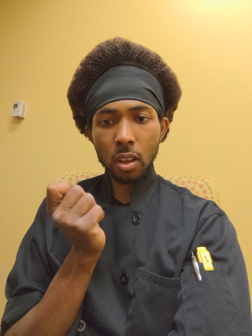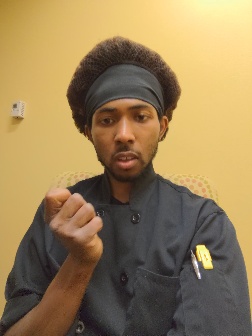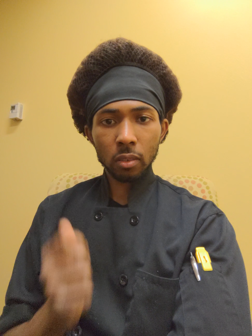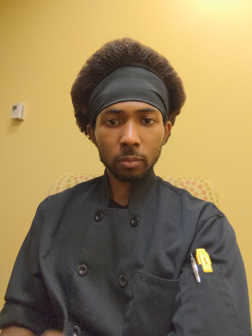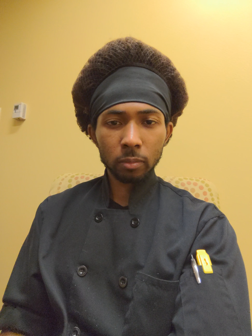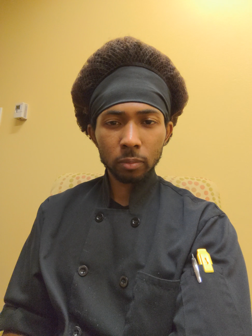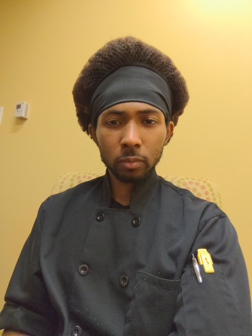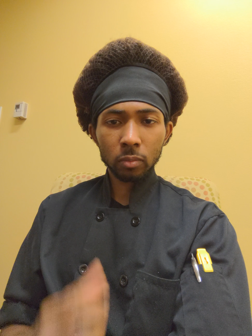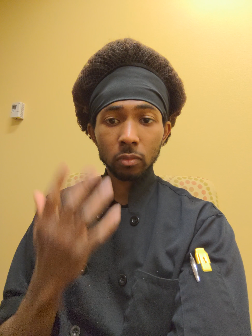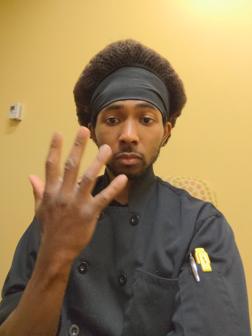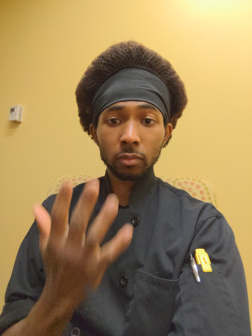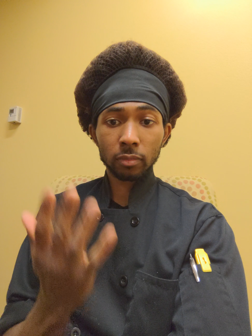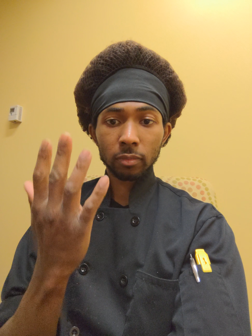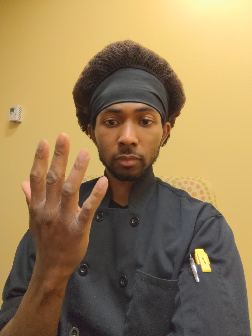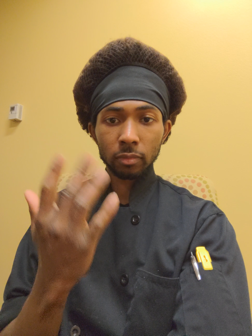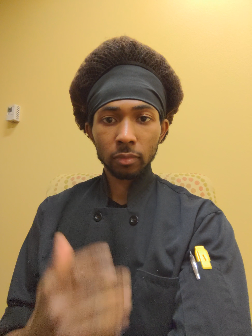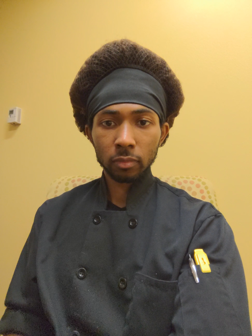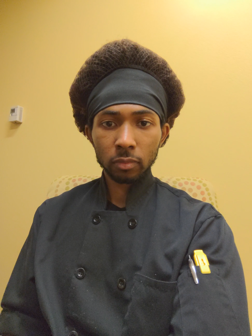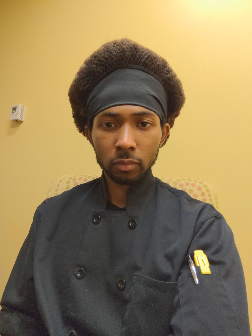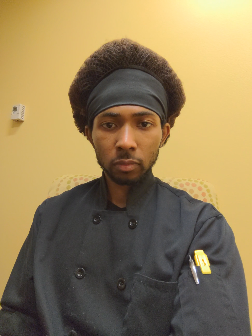hand